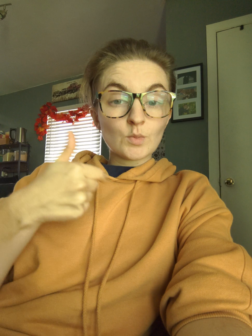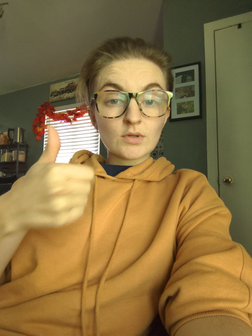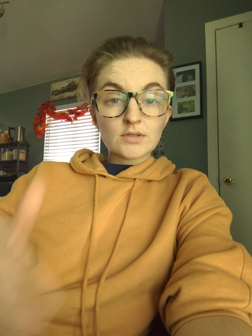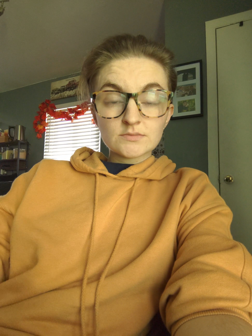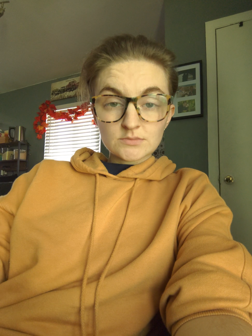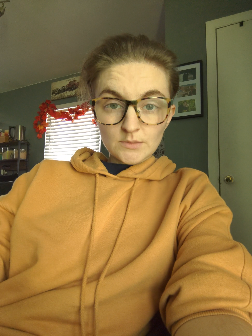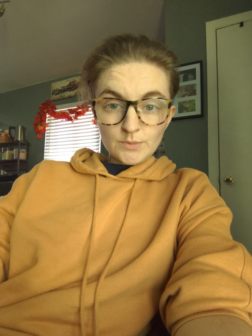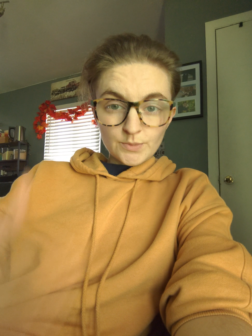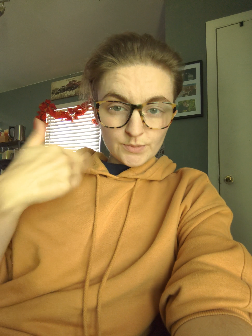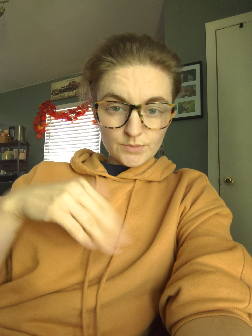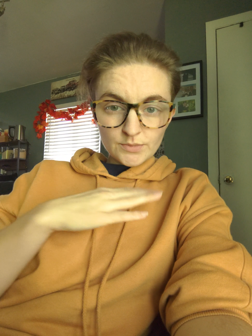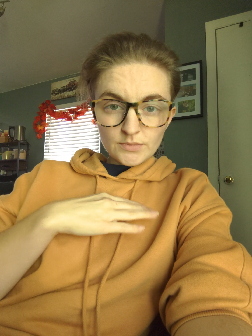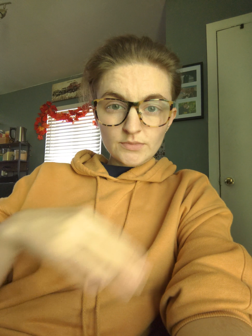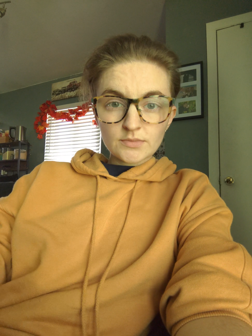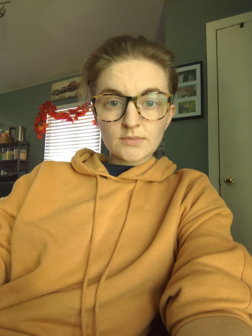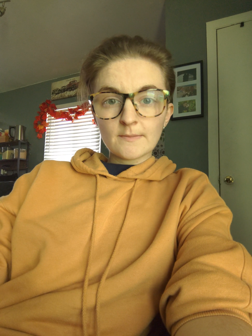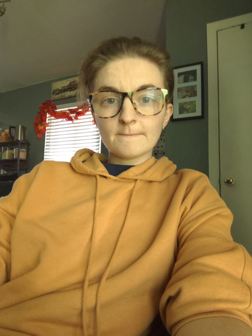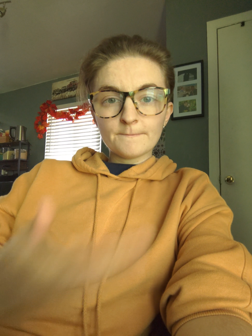scarf